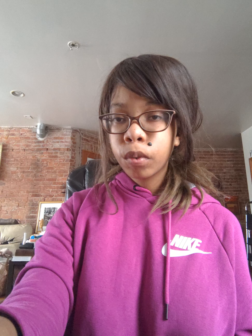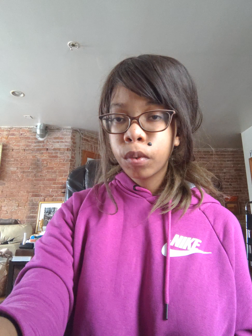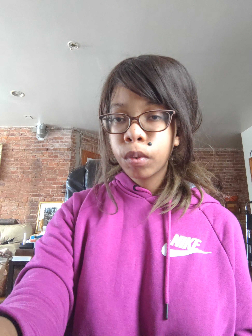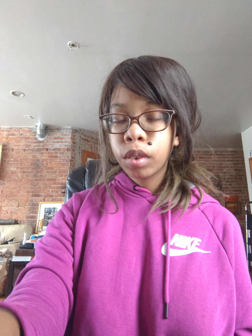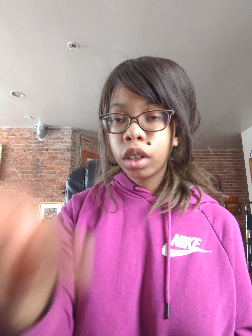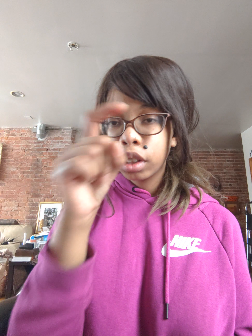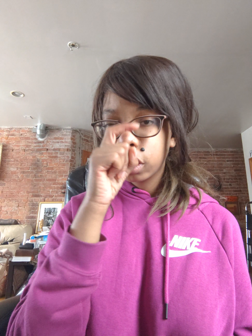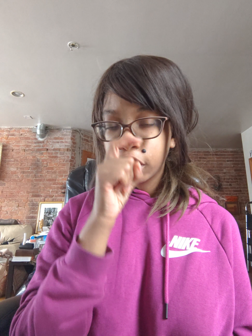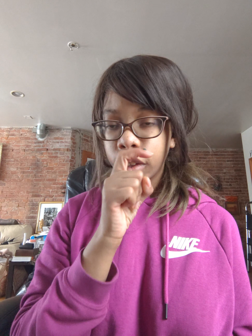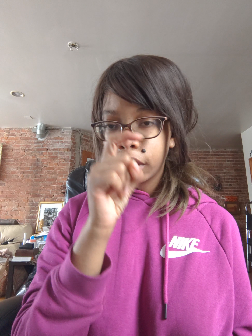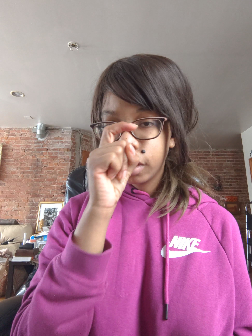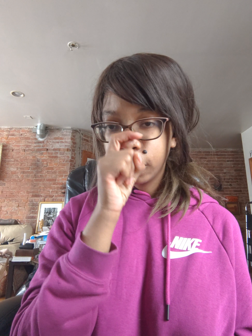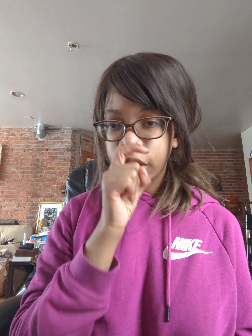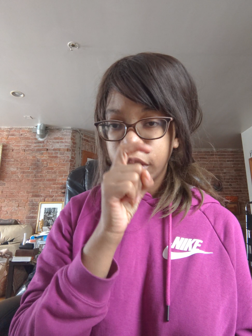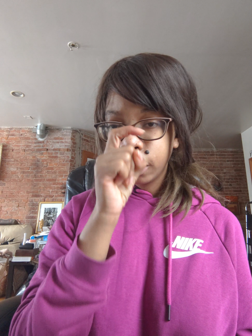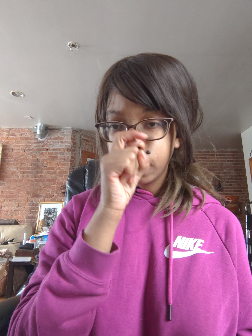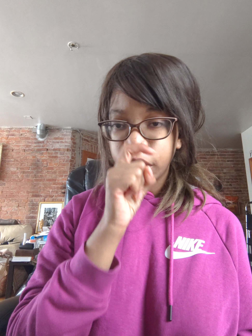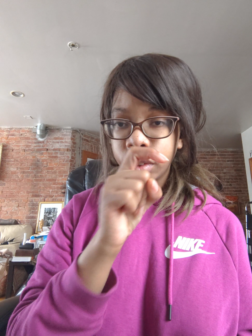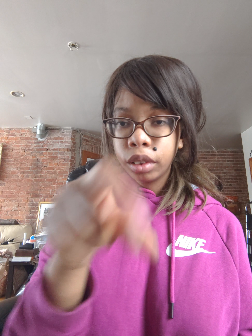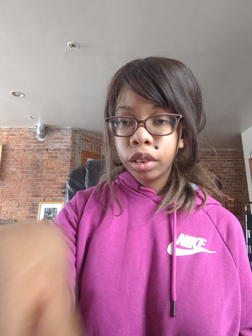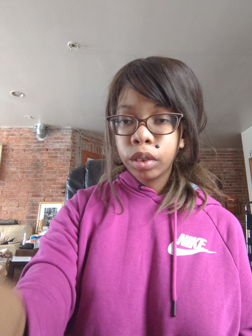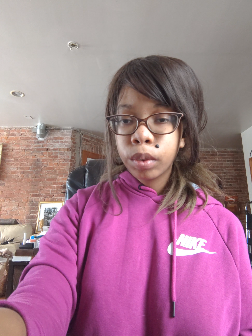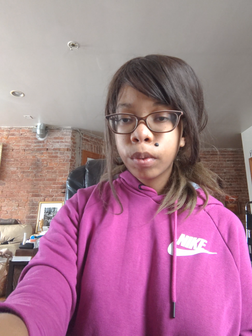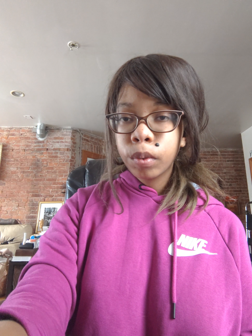doll